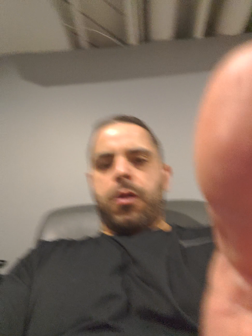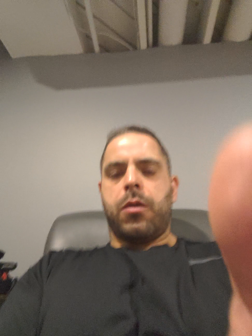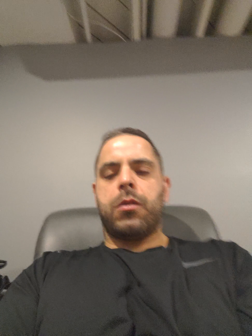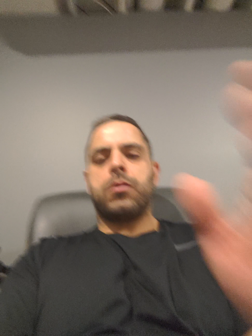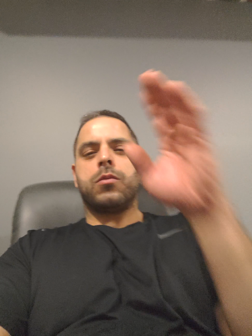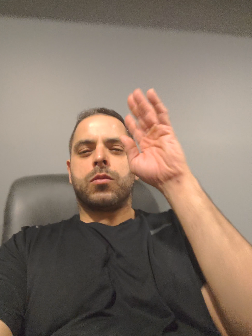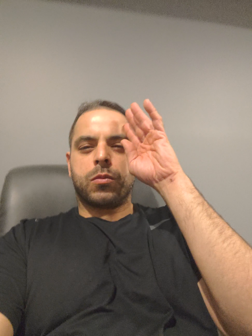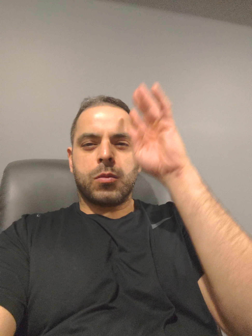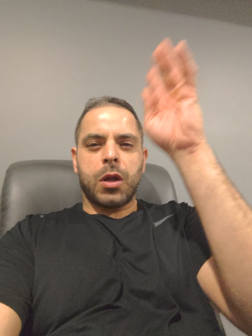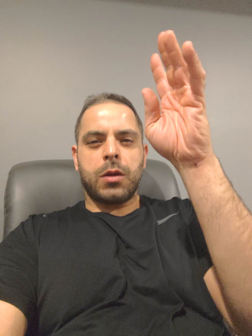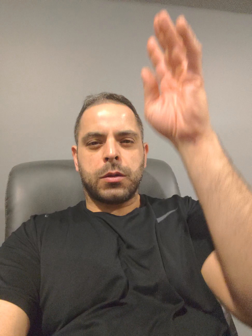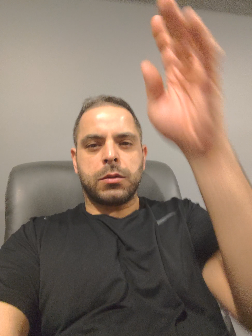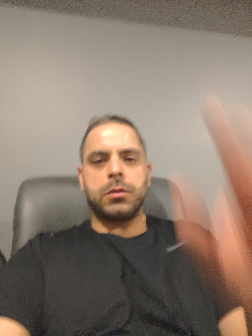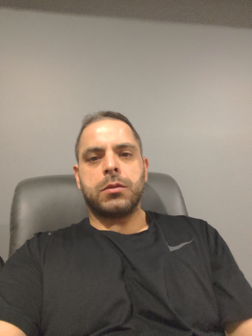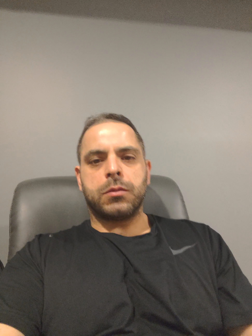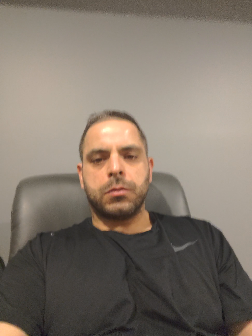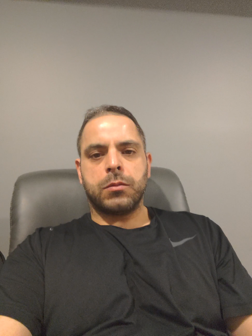pretend